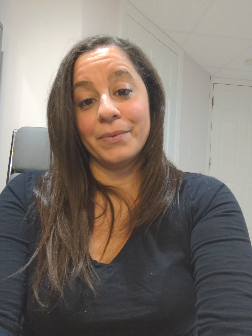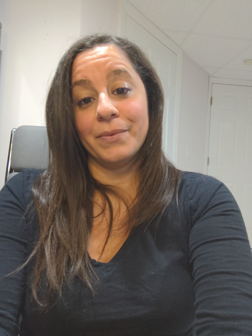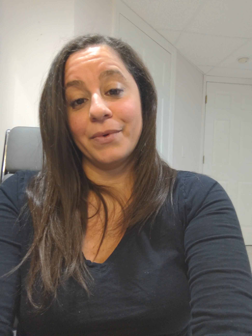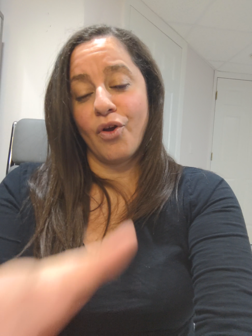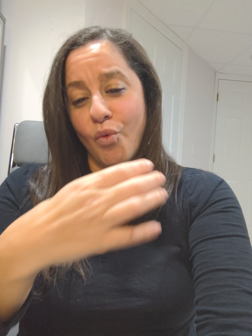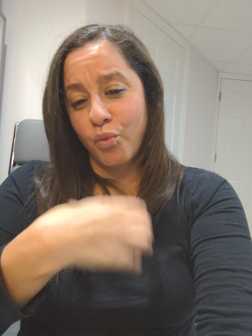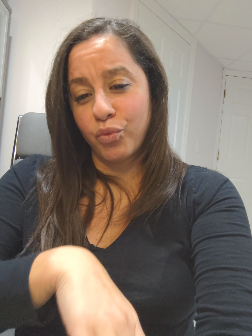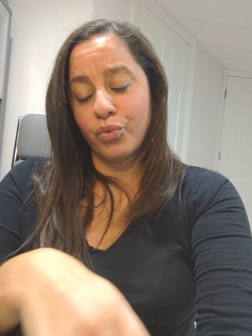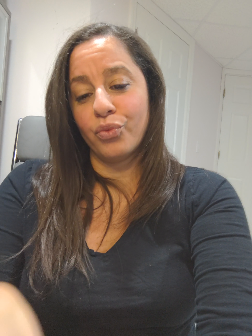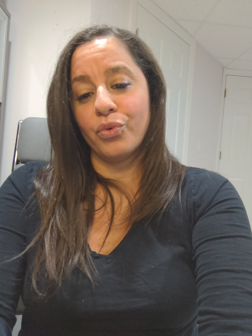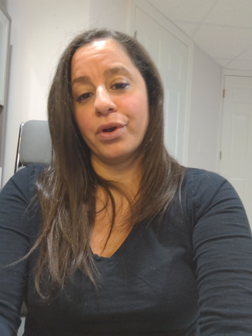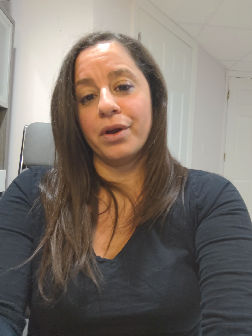hungry